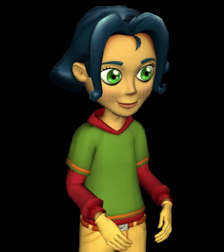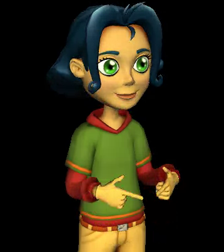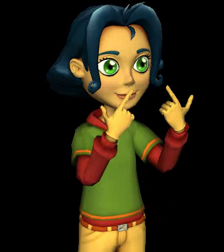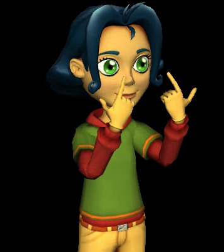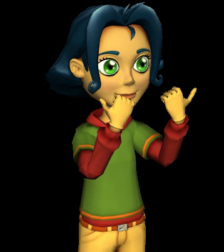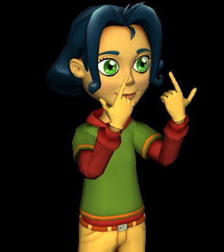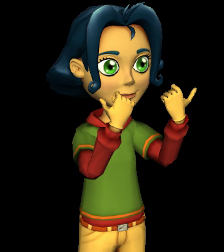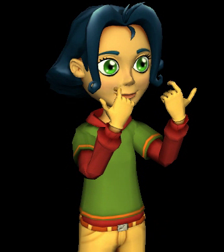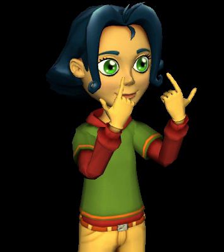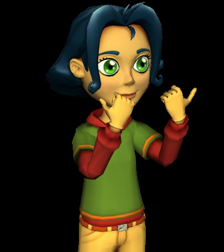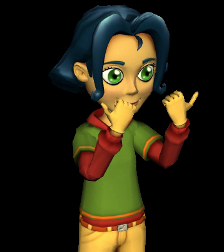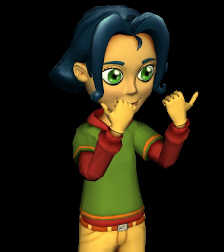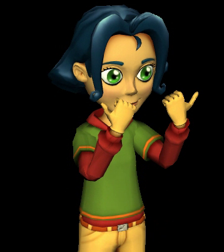يبكي